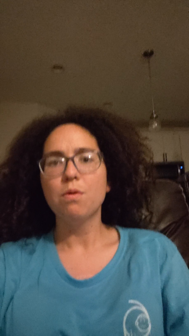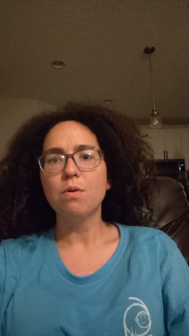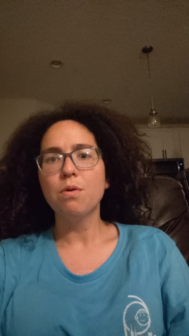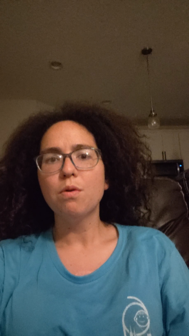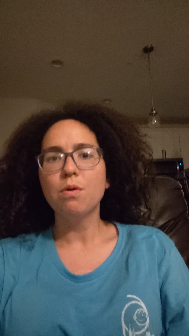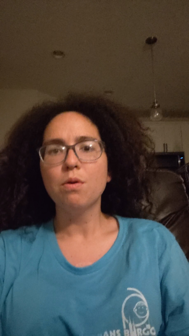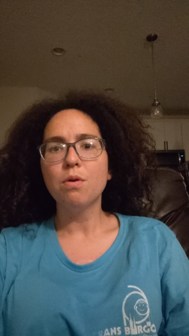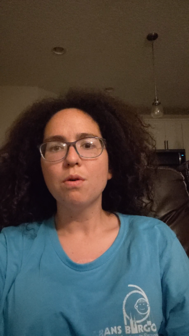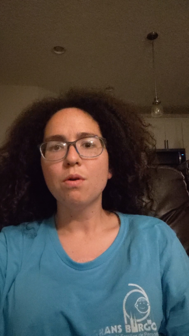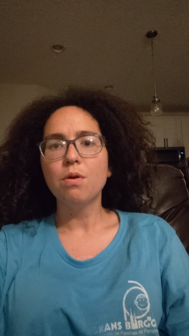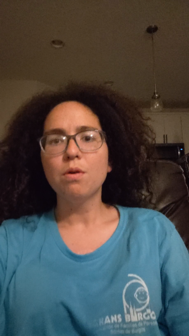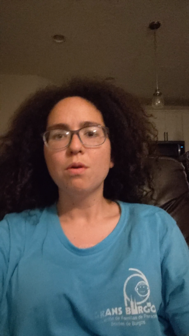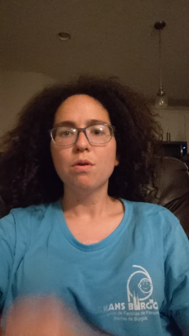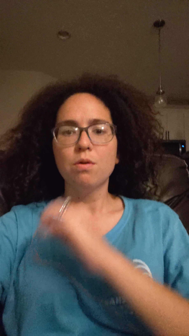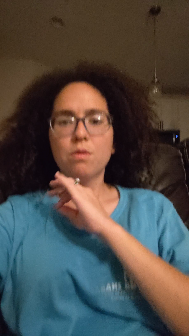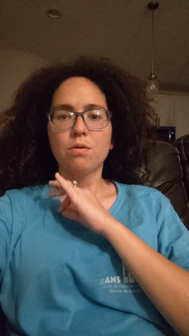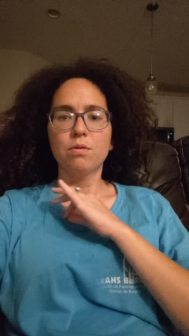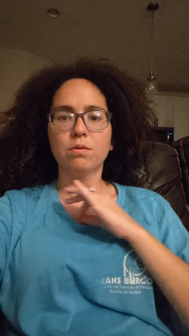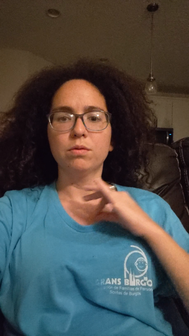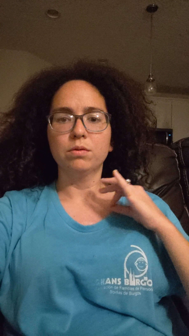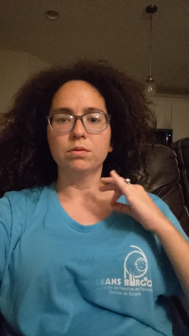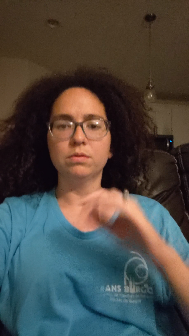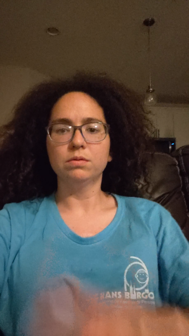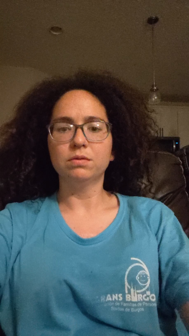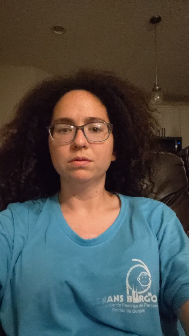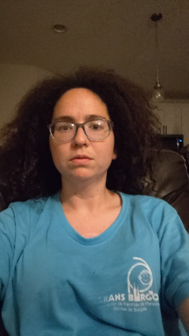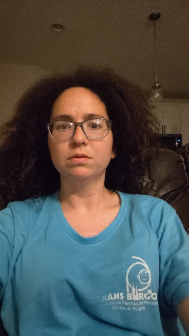beads